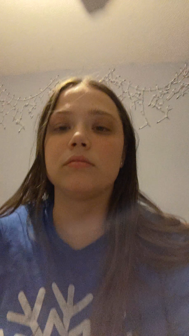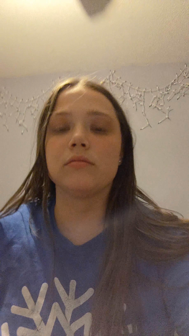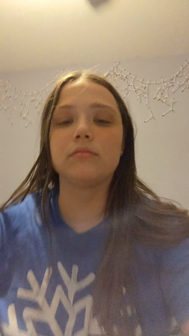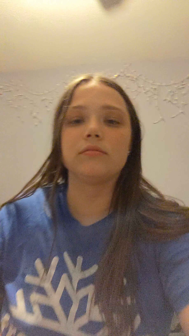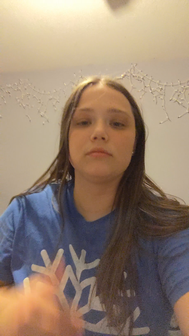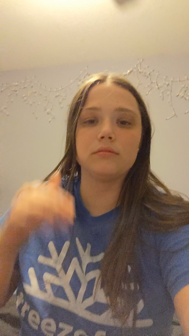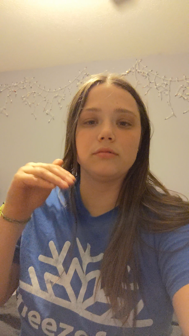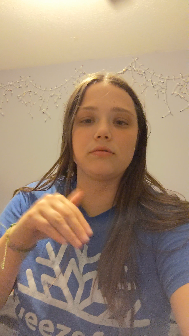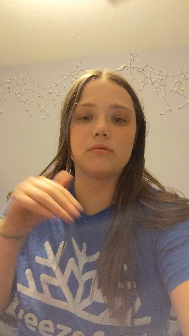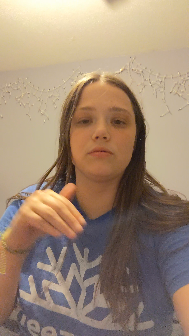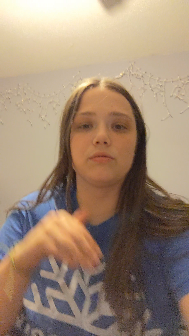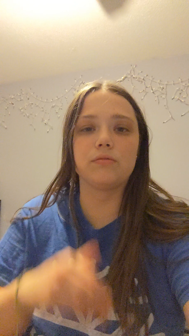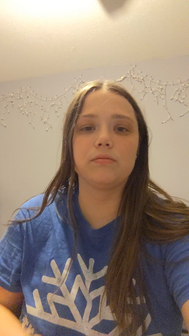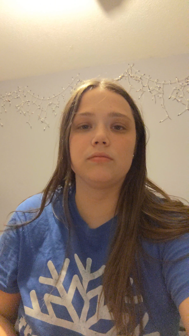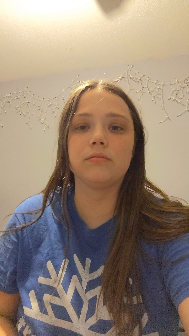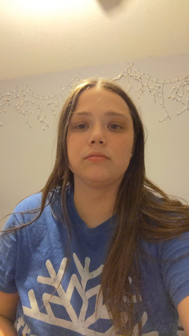doctor